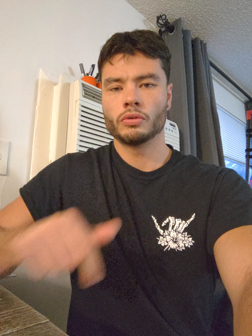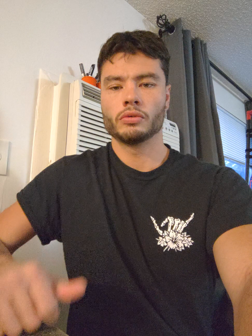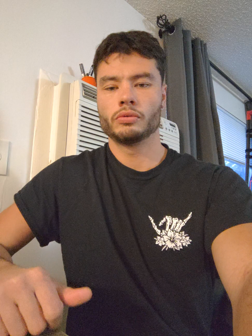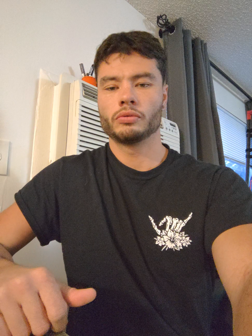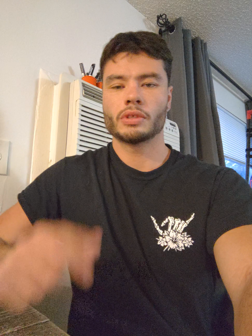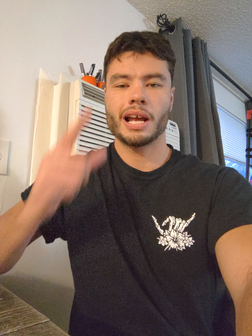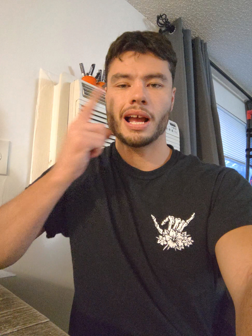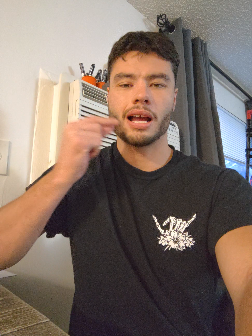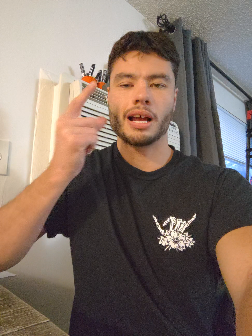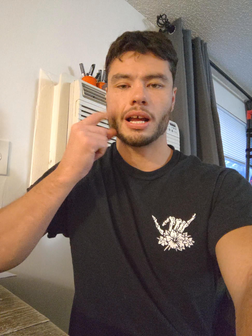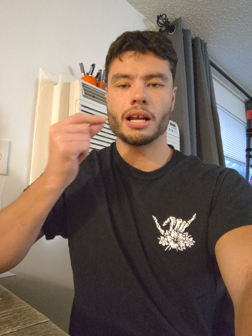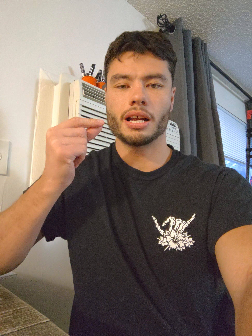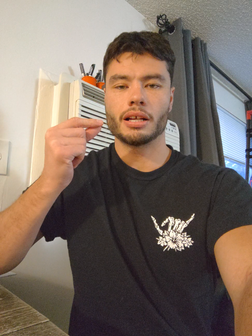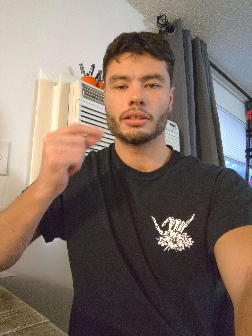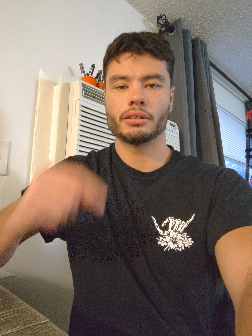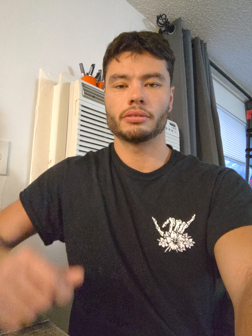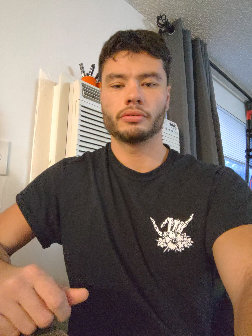cat